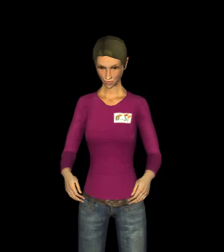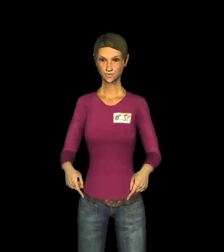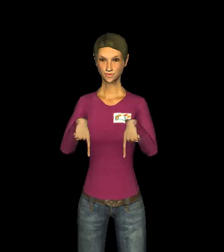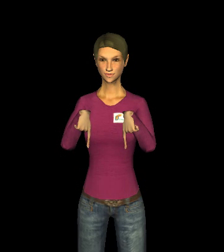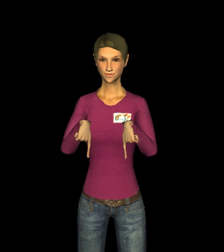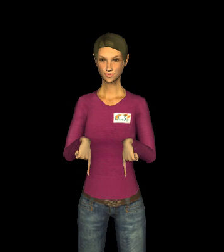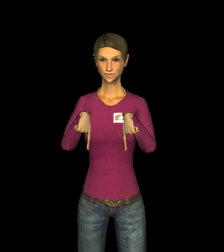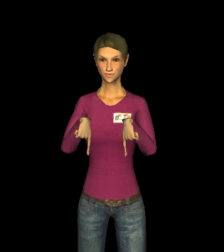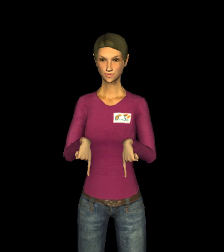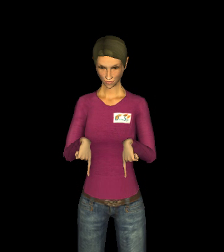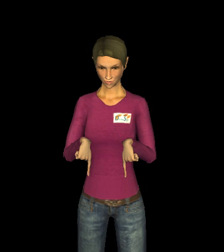وزير